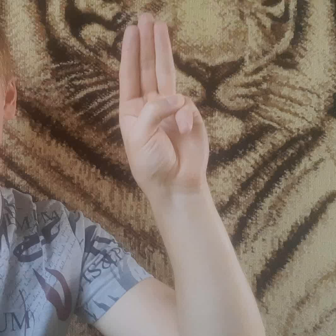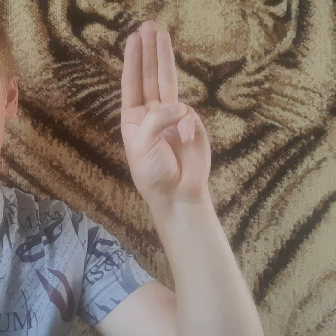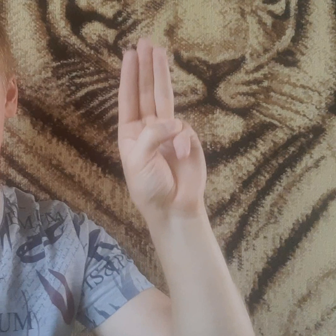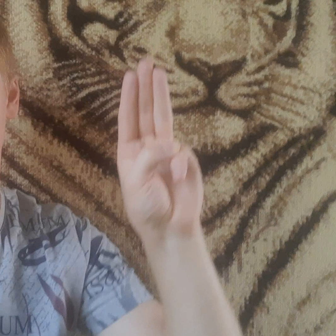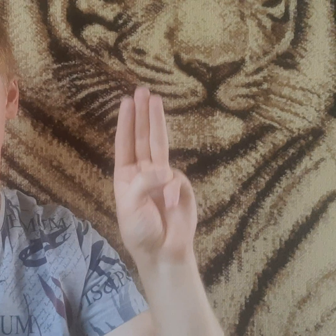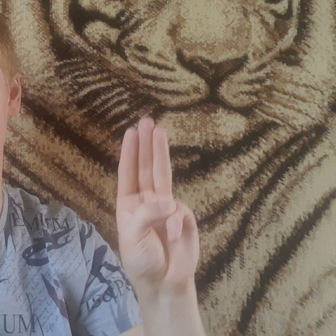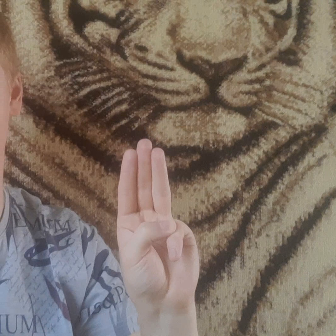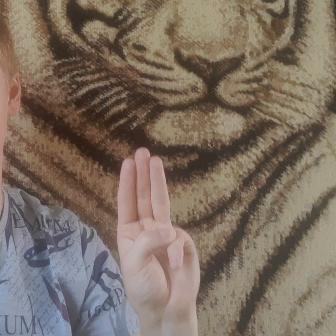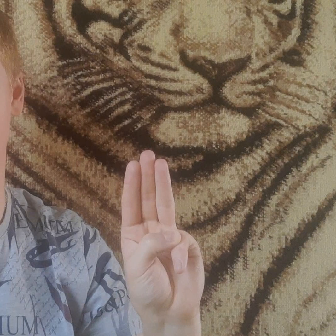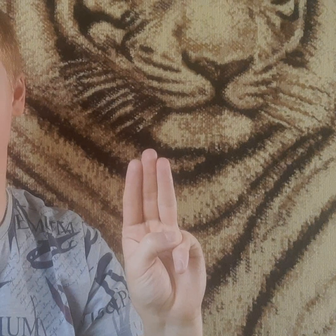Щ